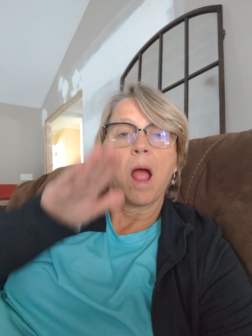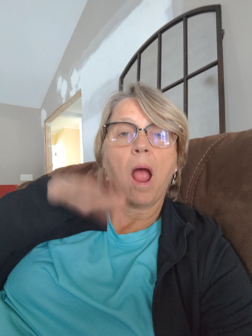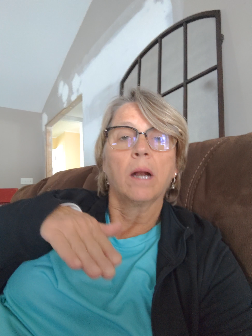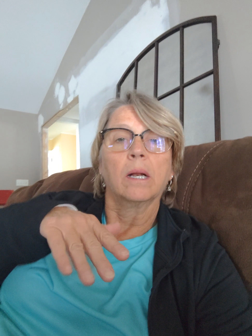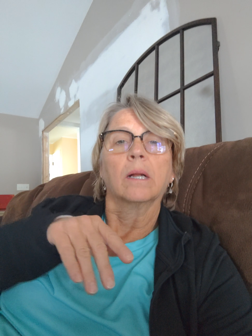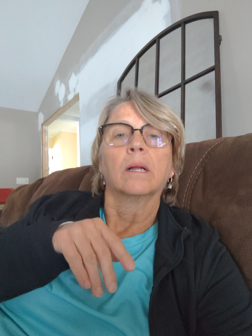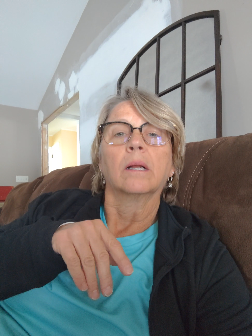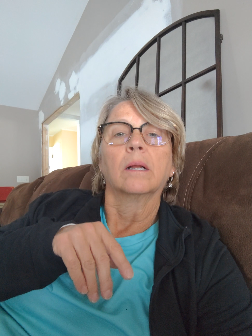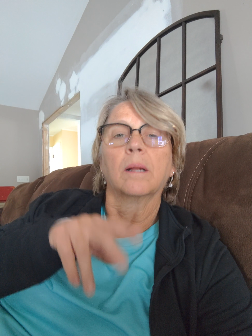on